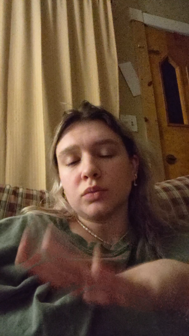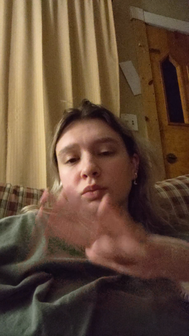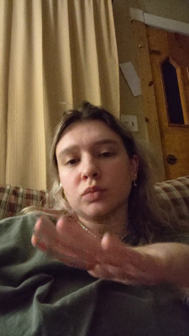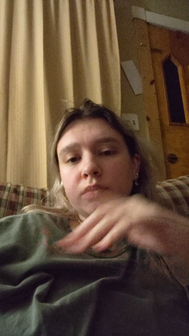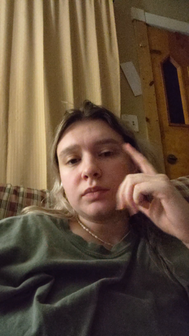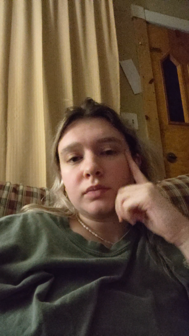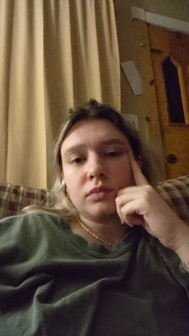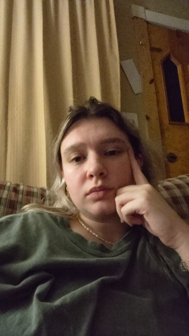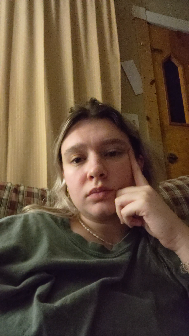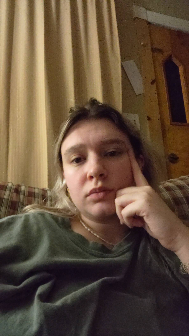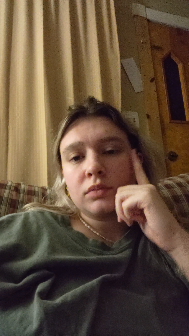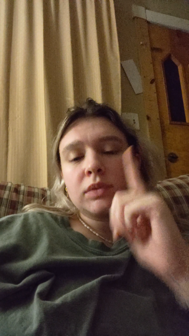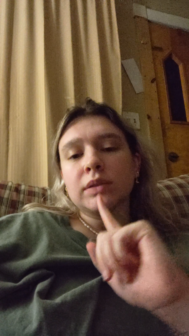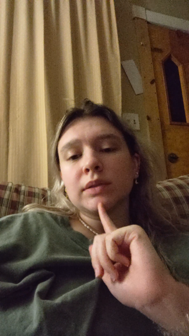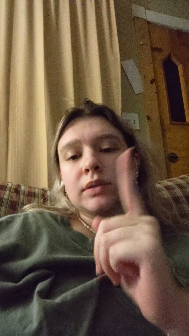is